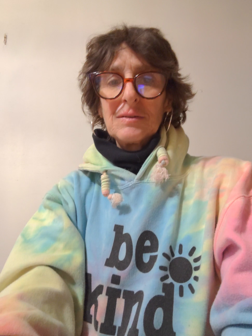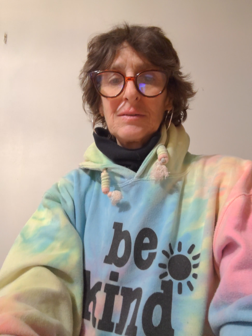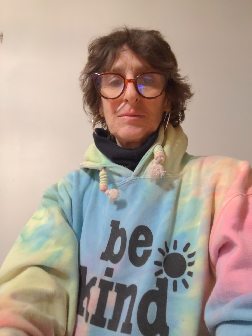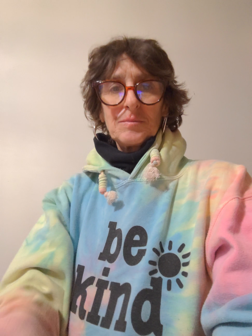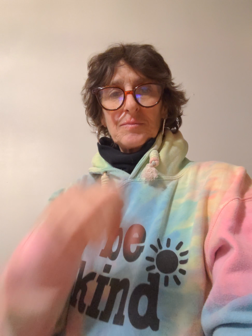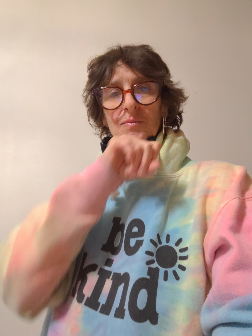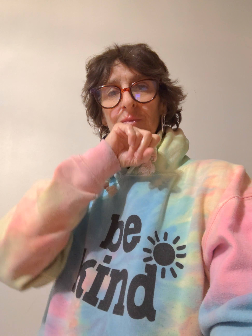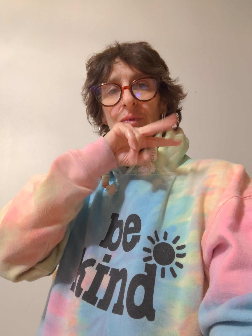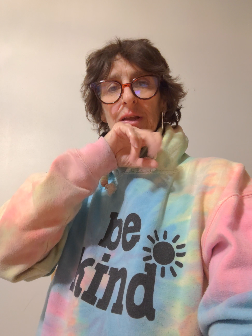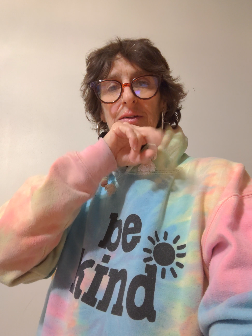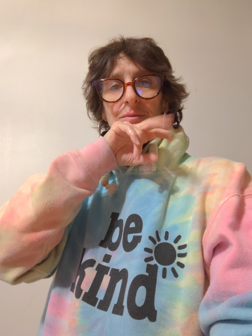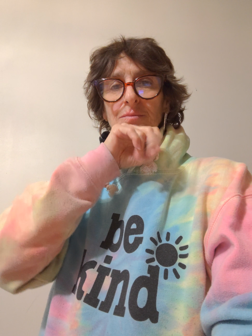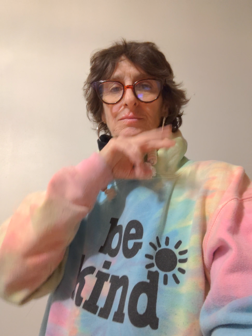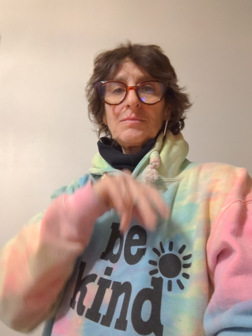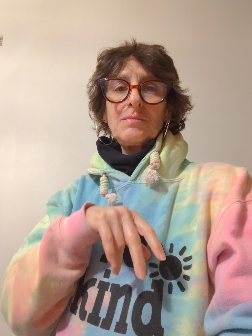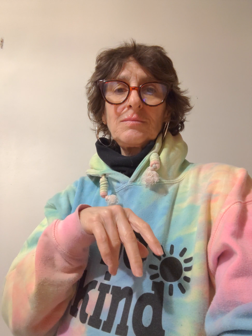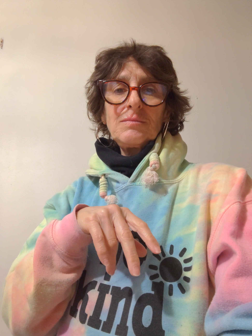frog